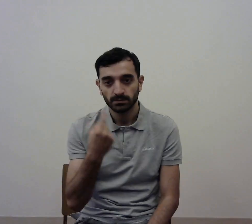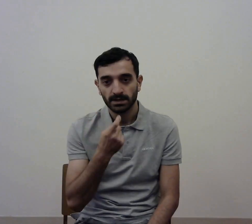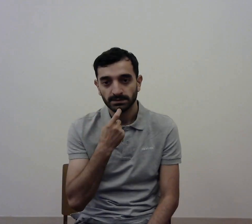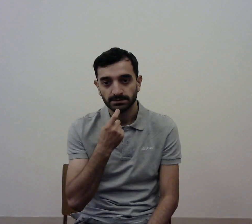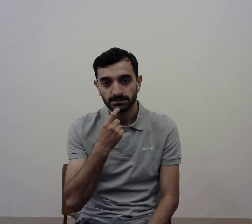dil